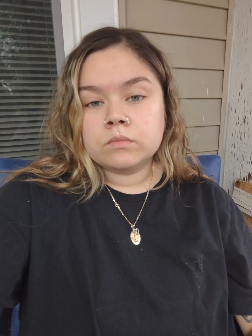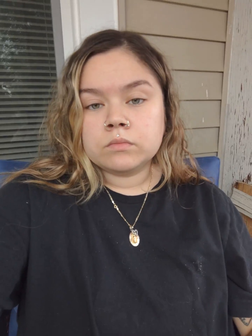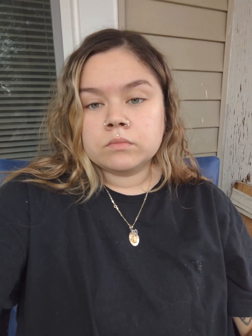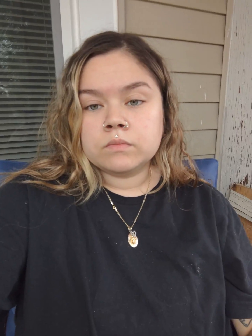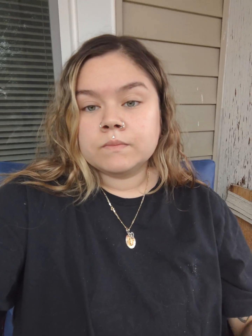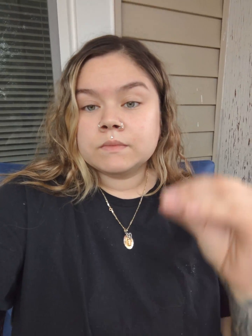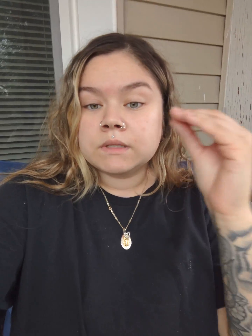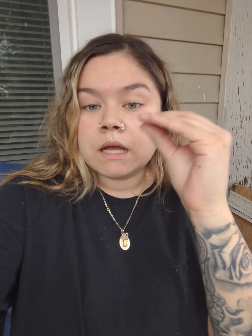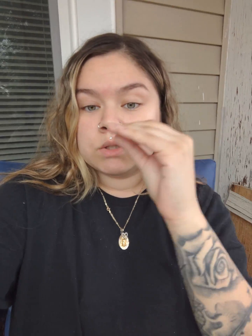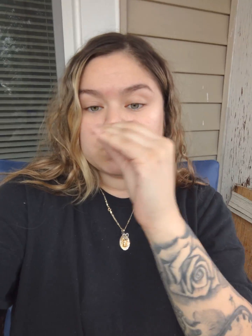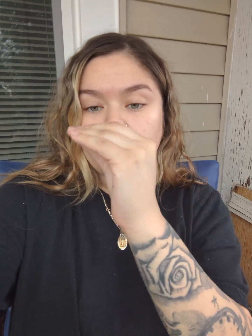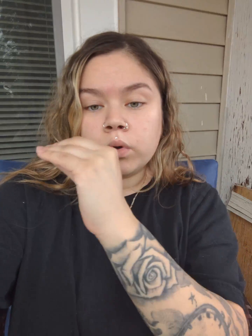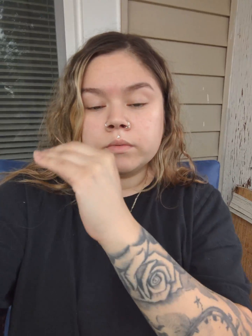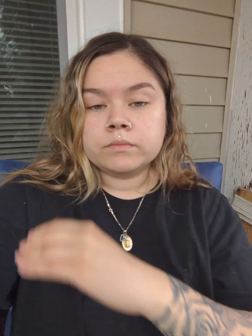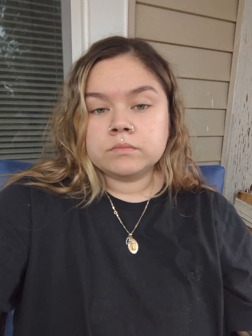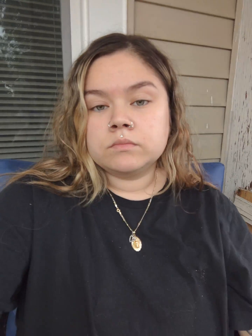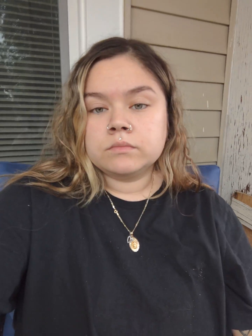dinosaur